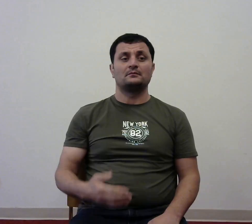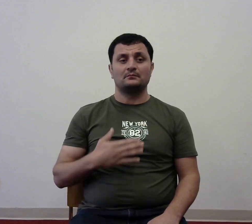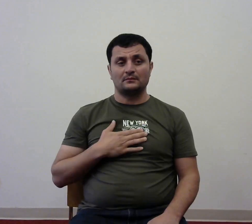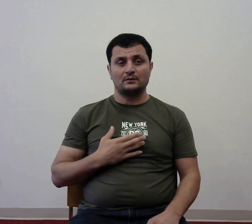mən